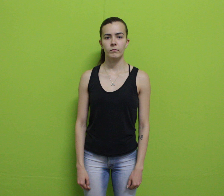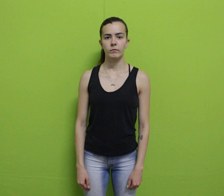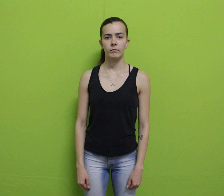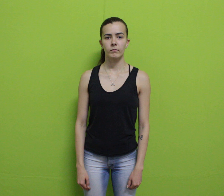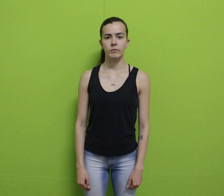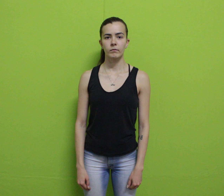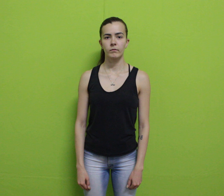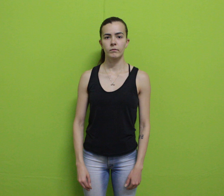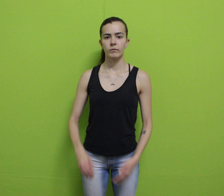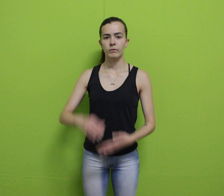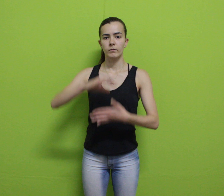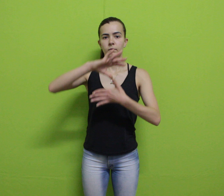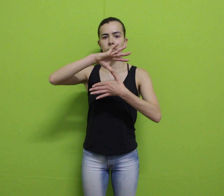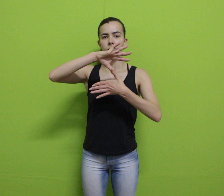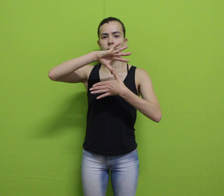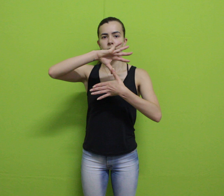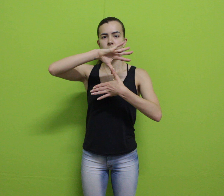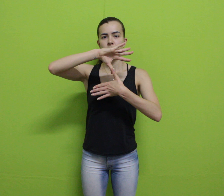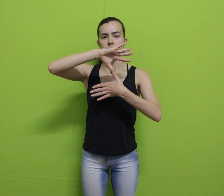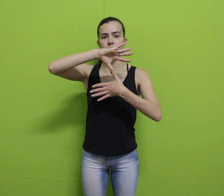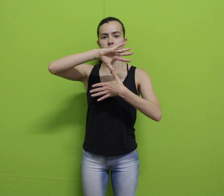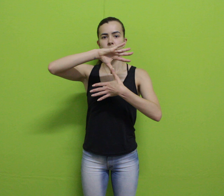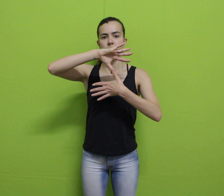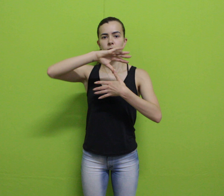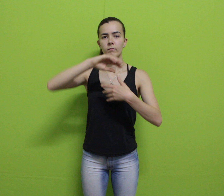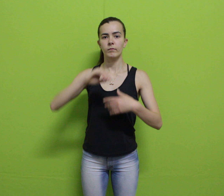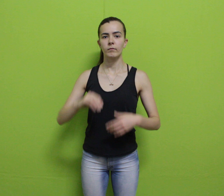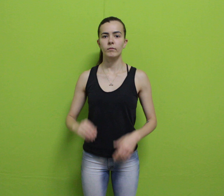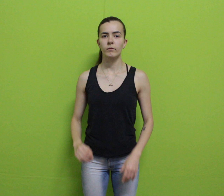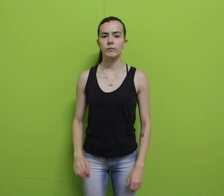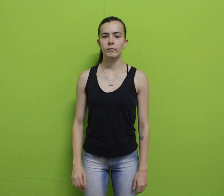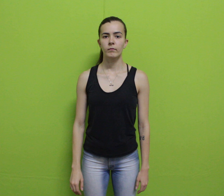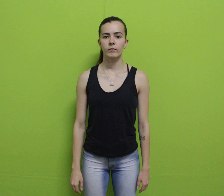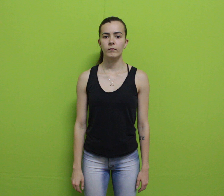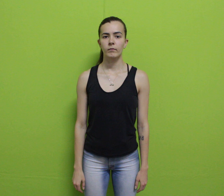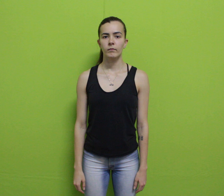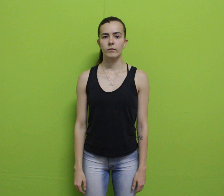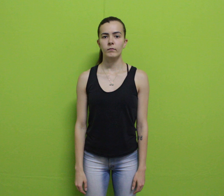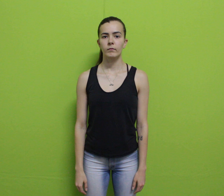América